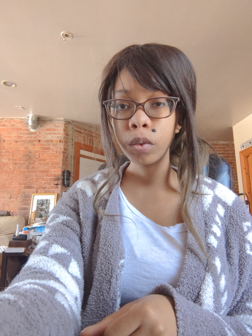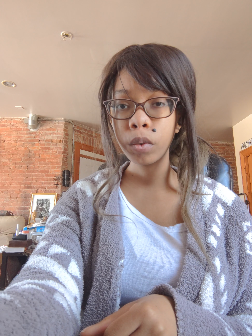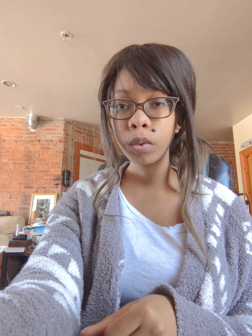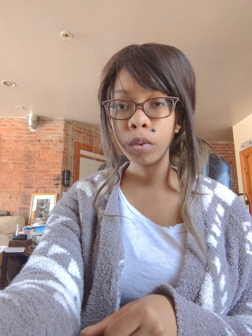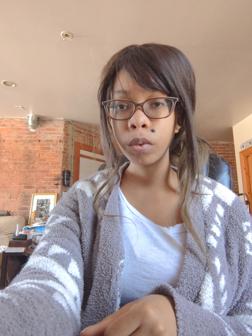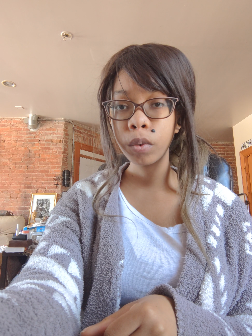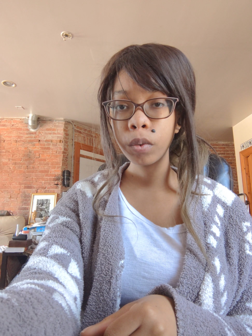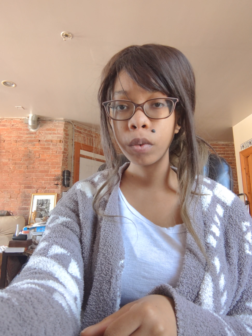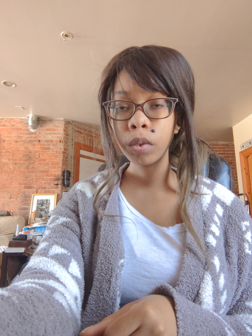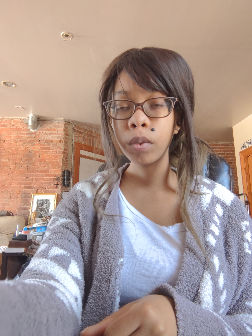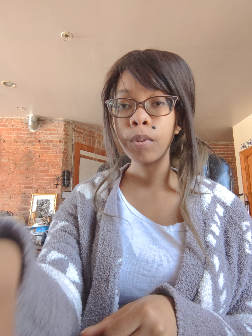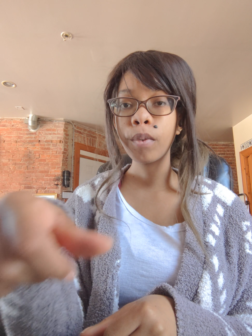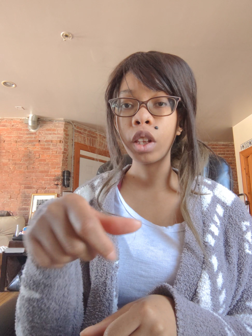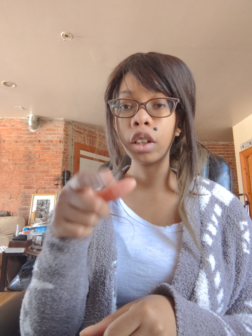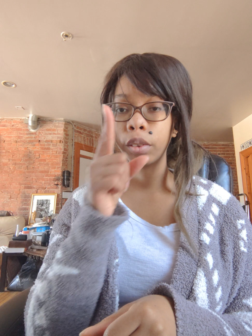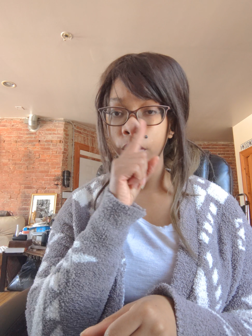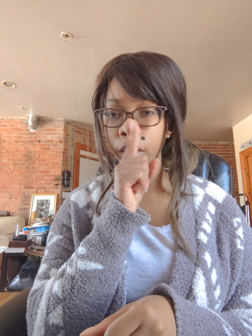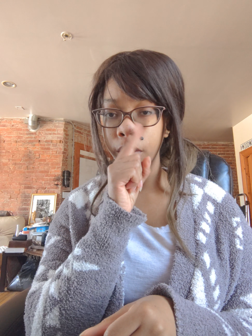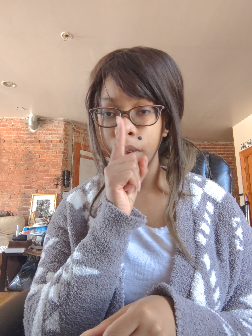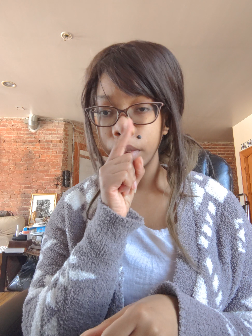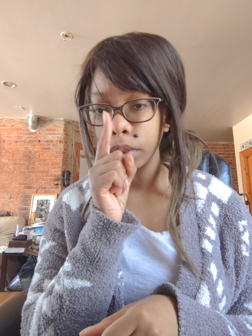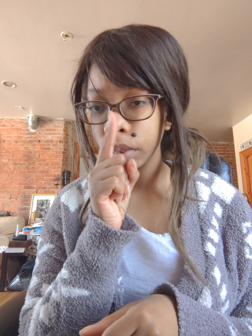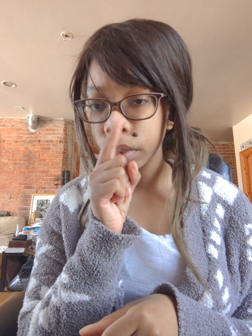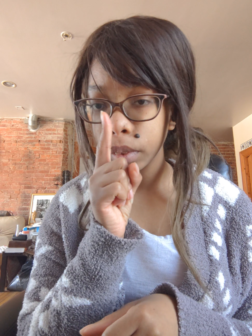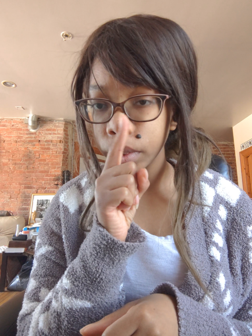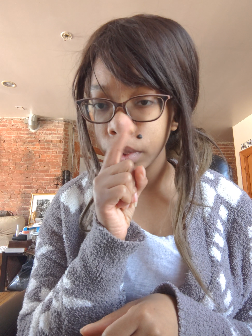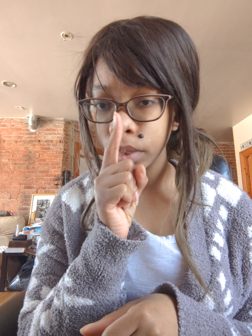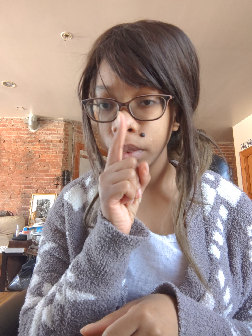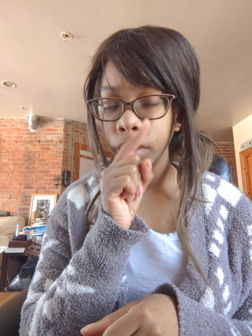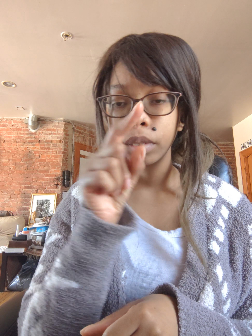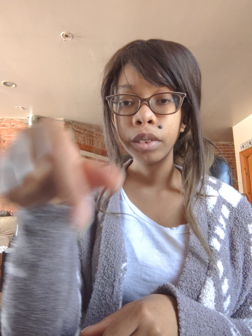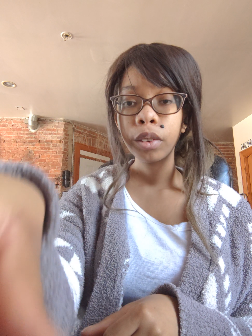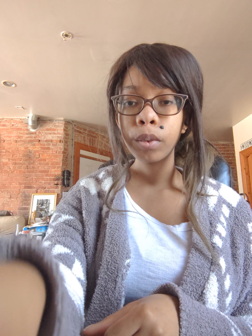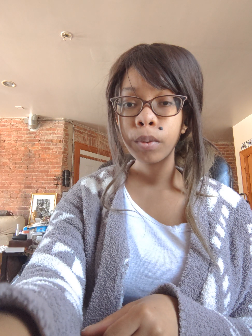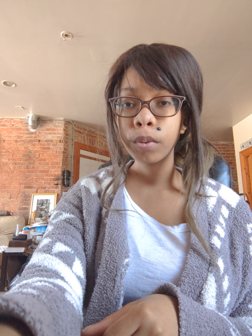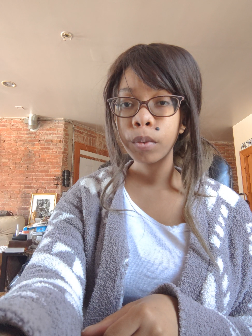mouse